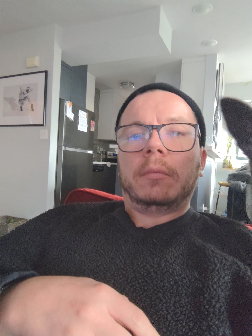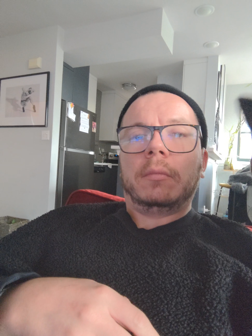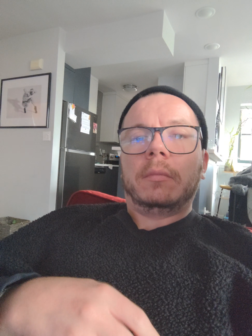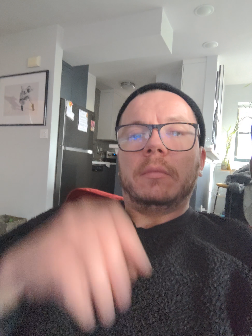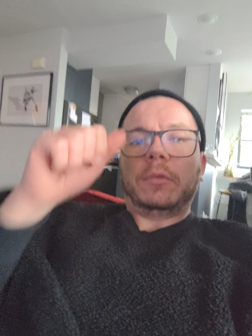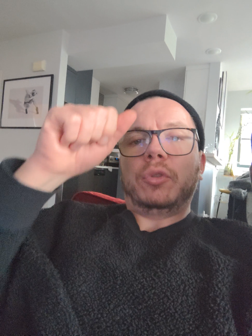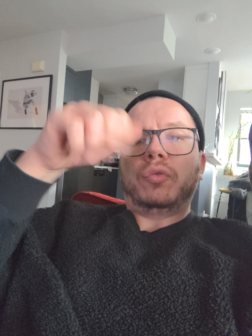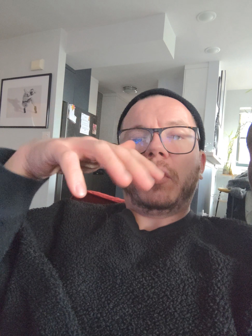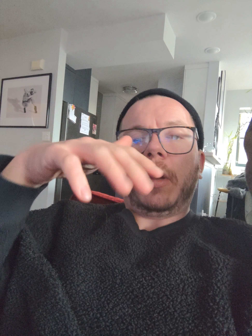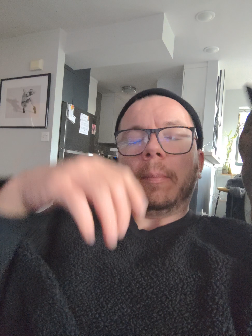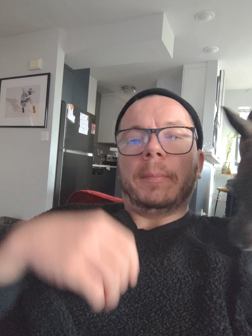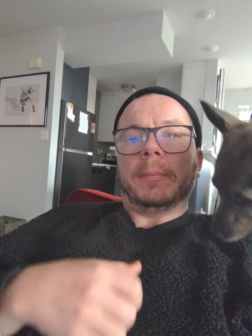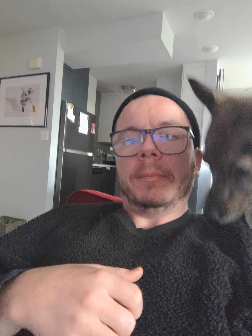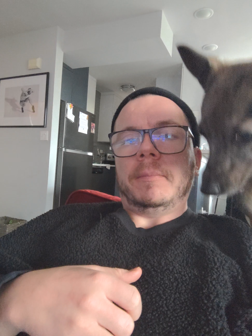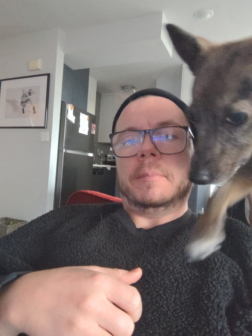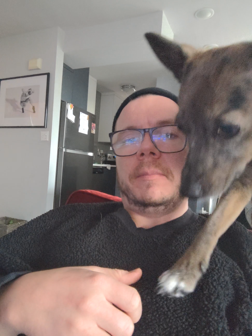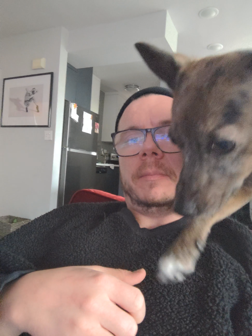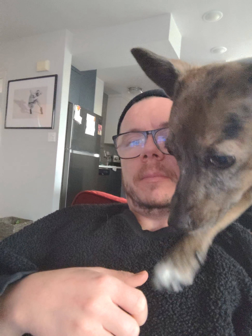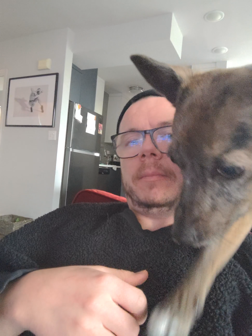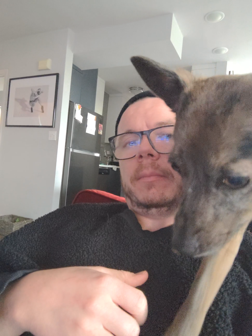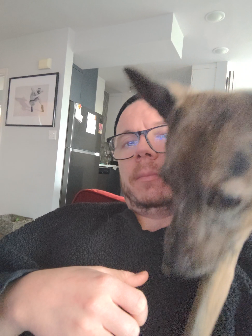drop